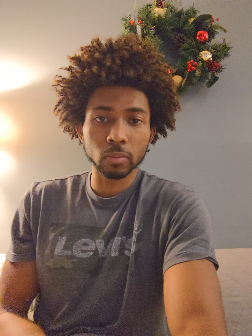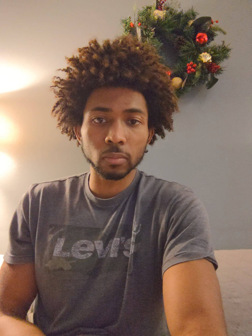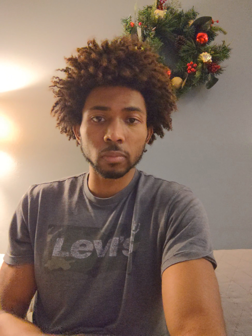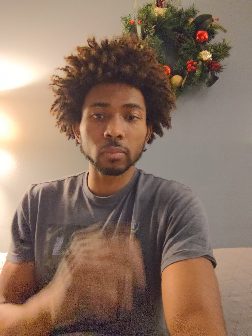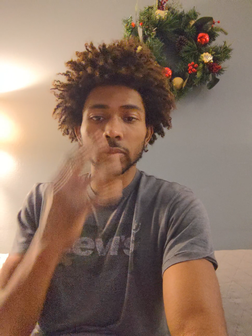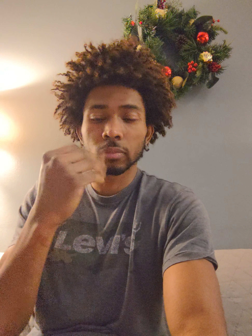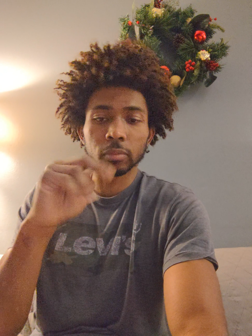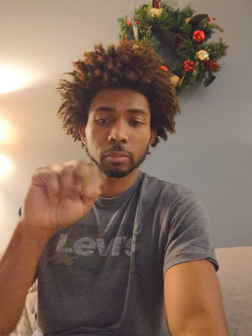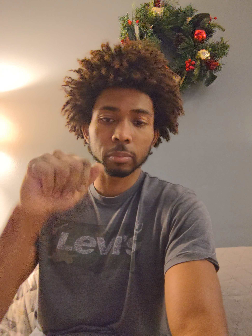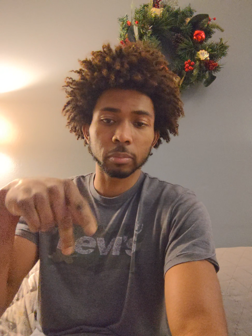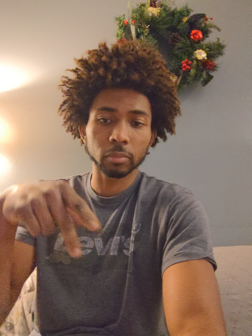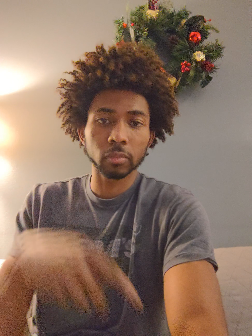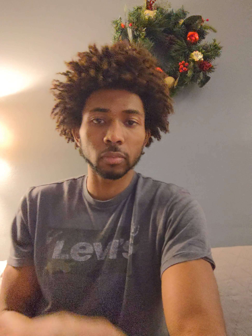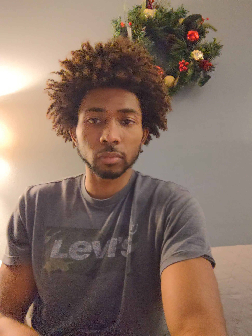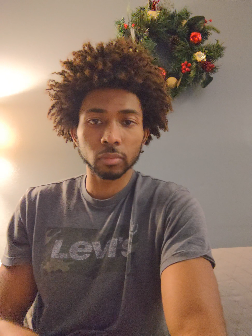nap